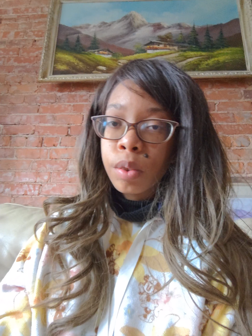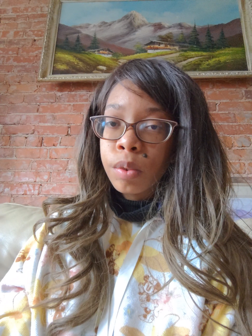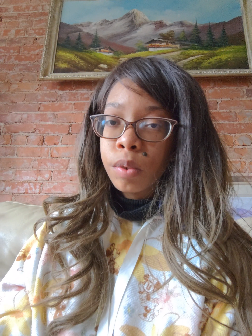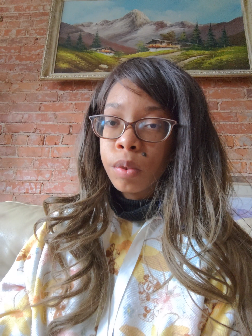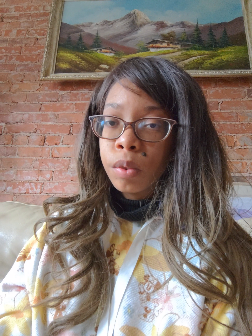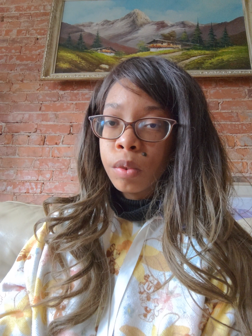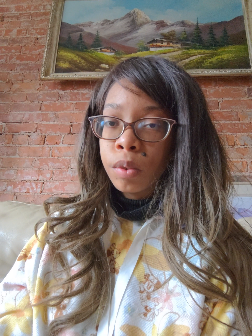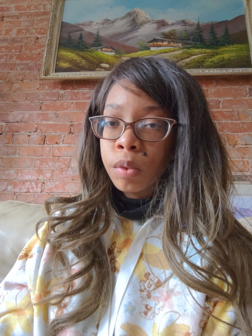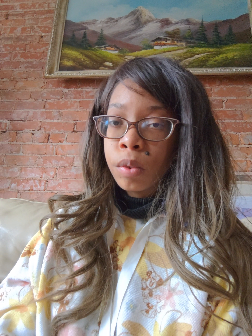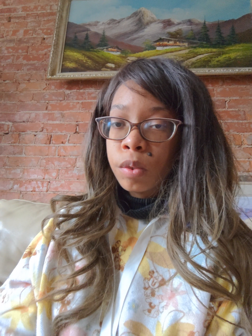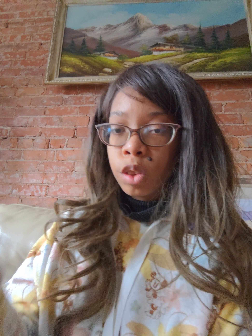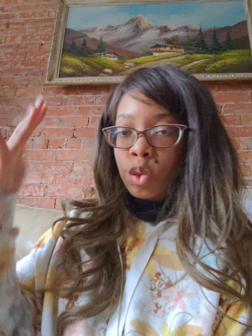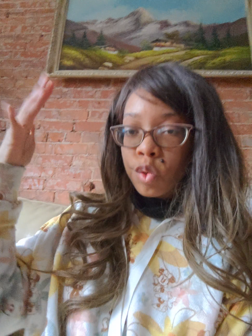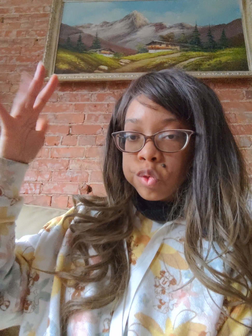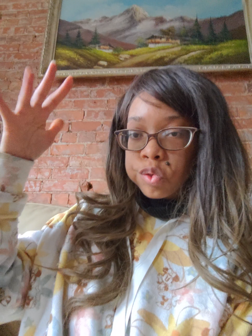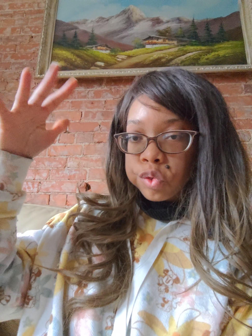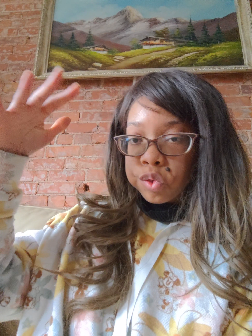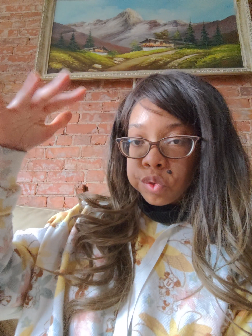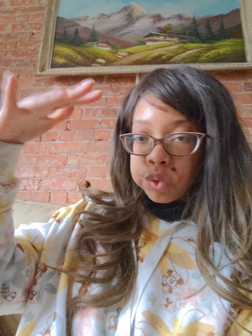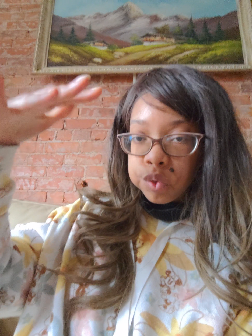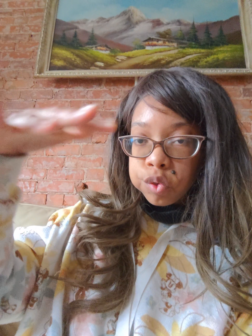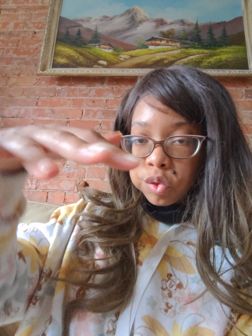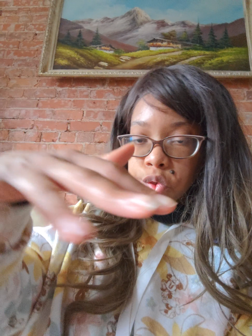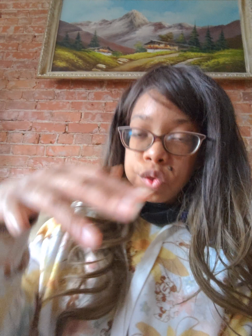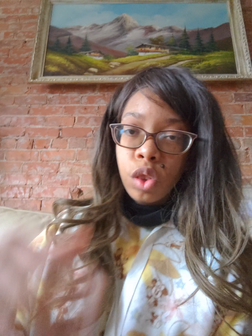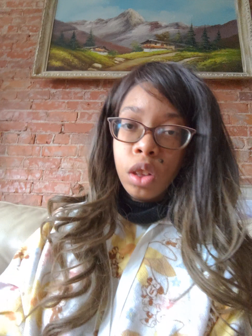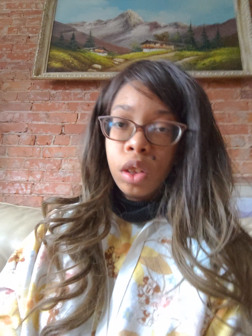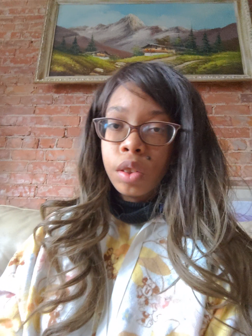helicopter